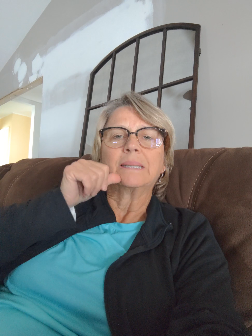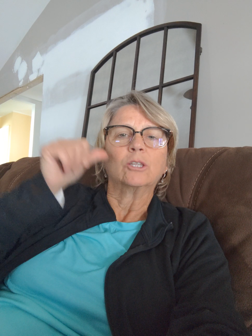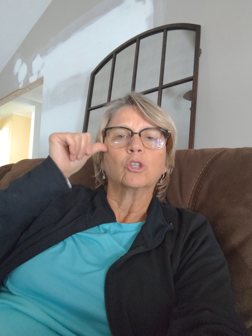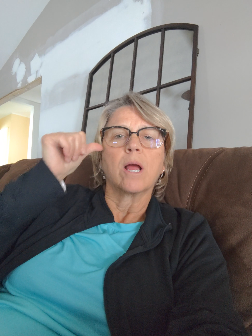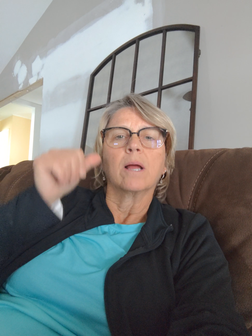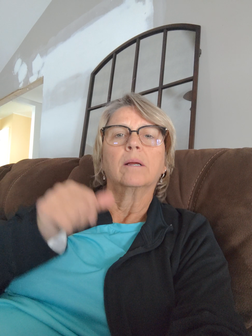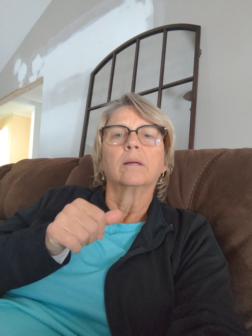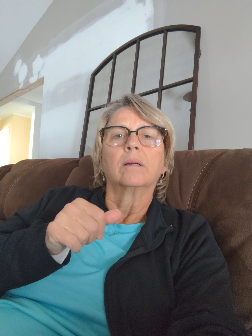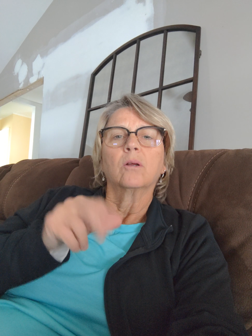yesterday